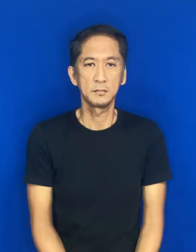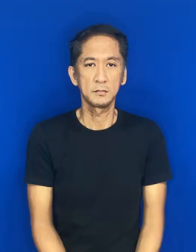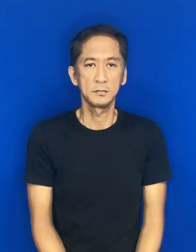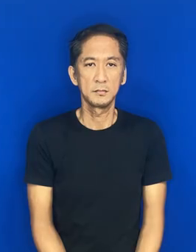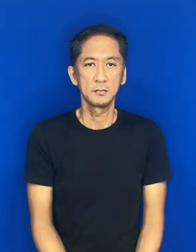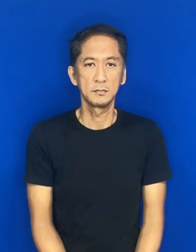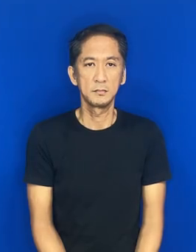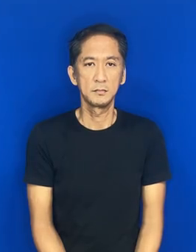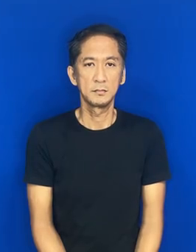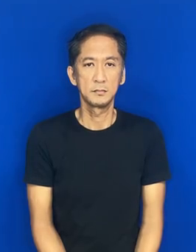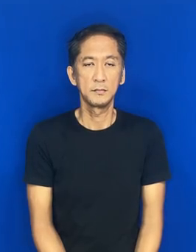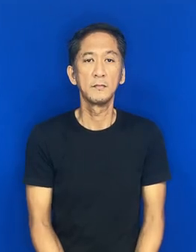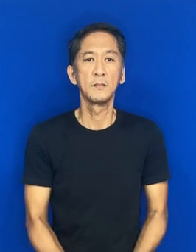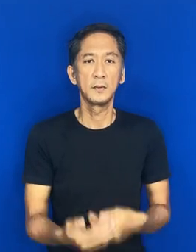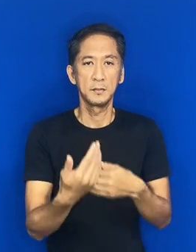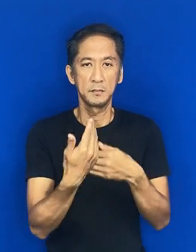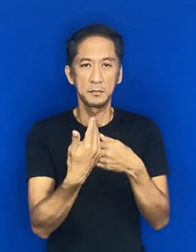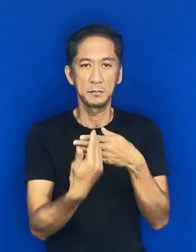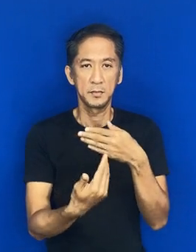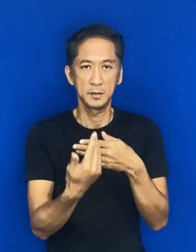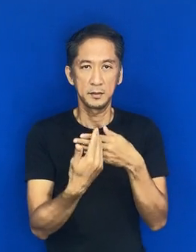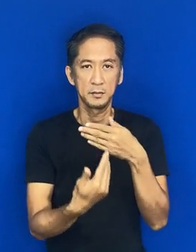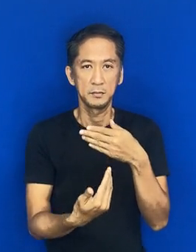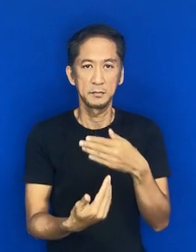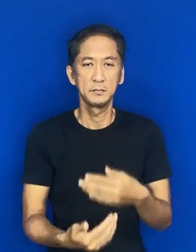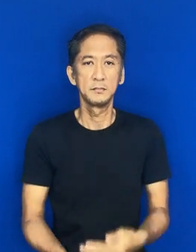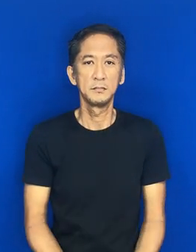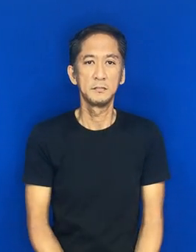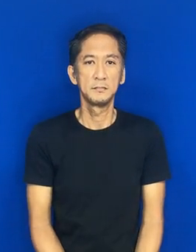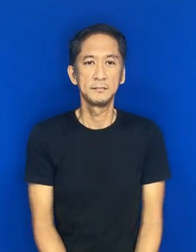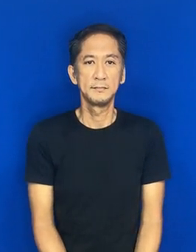bread